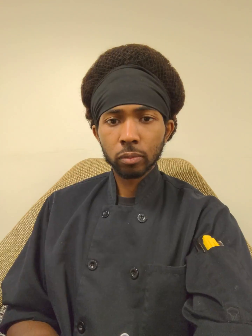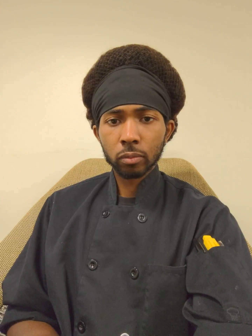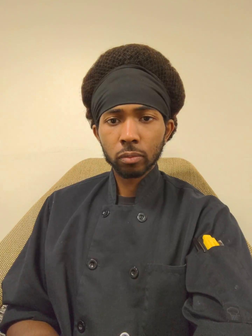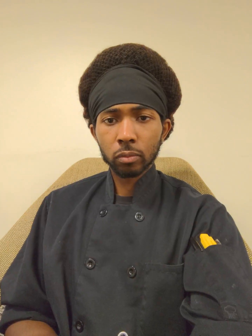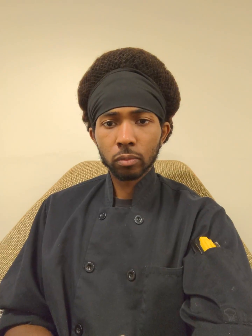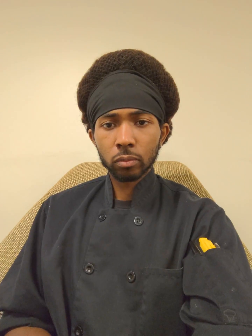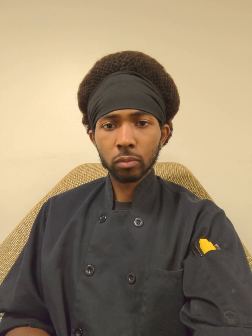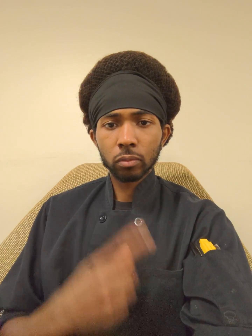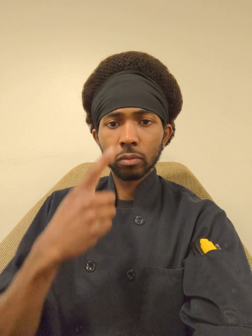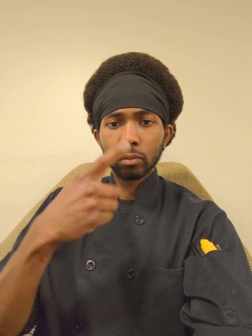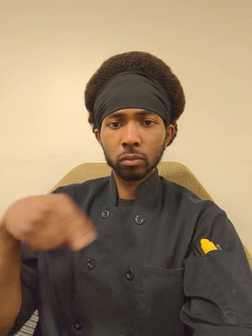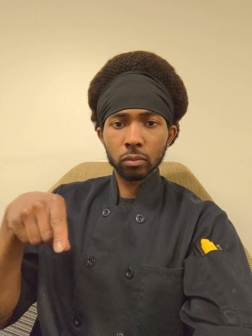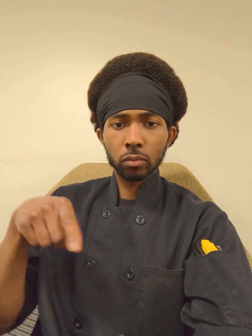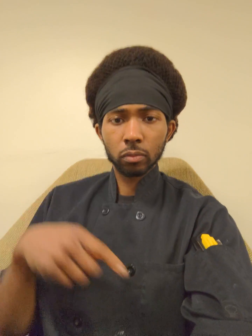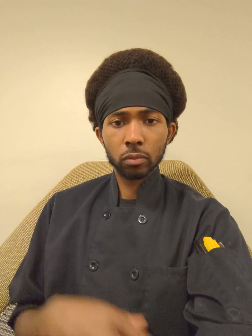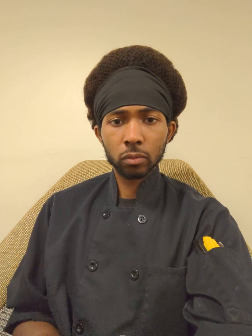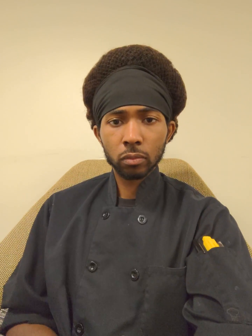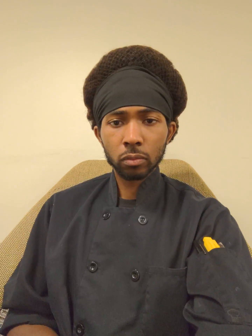cut